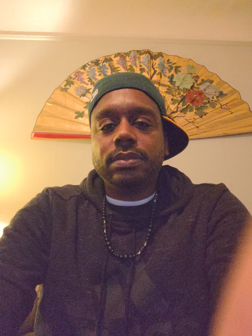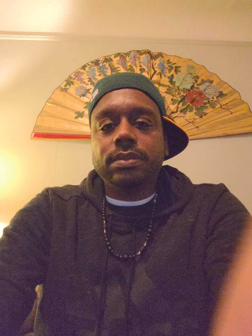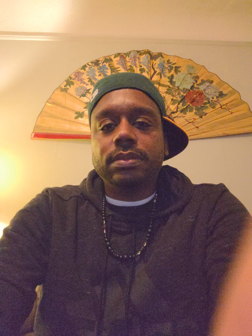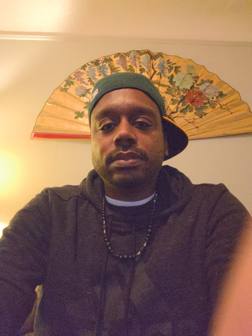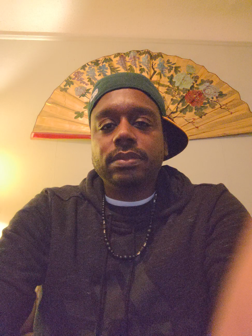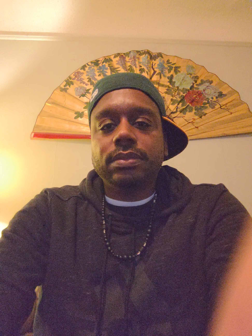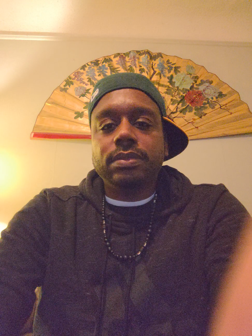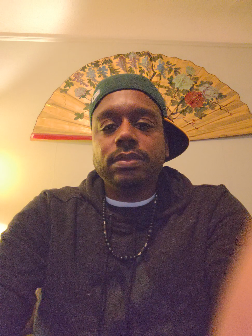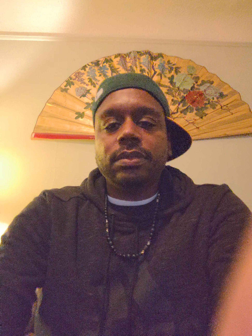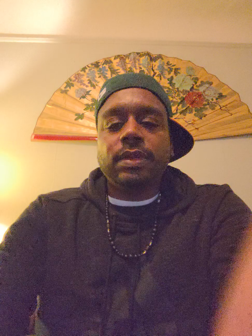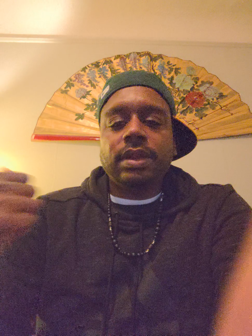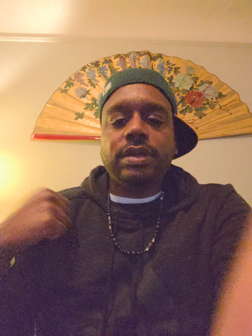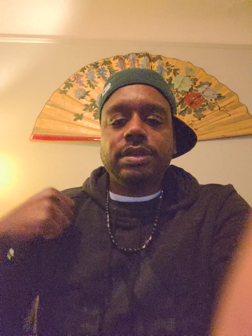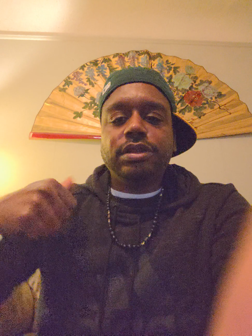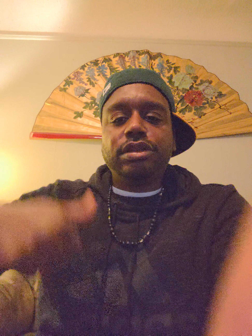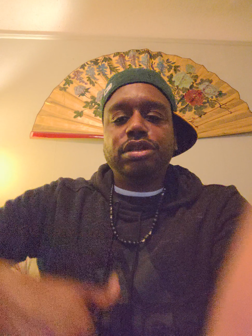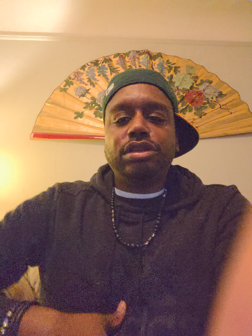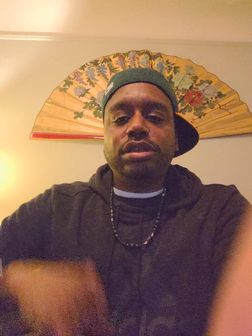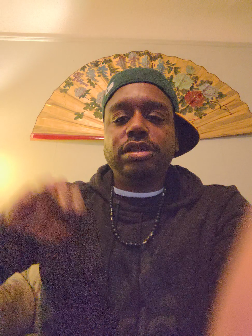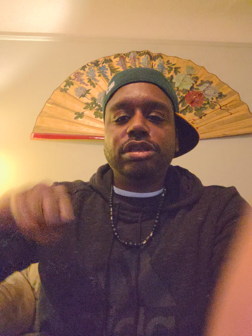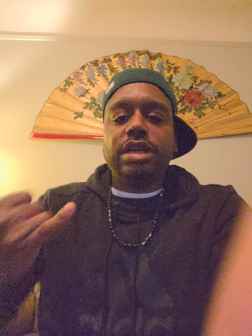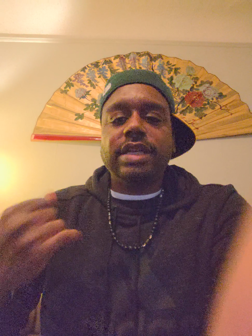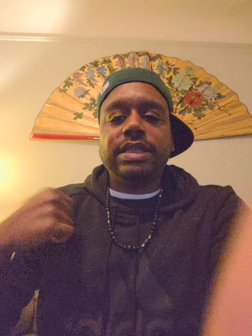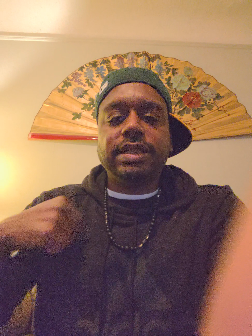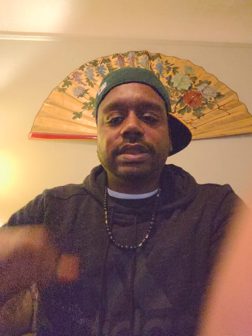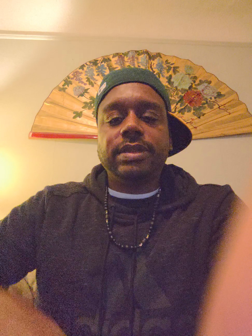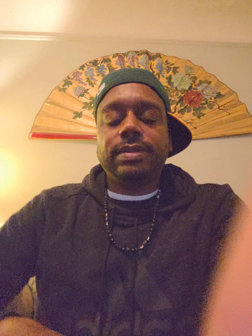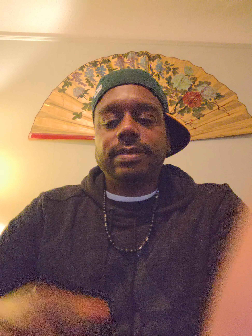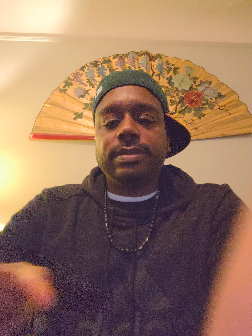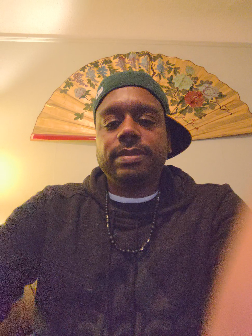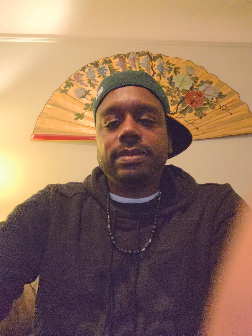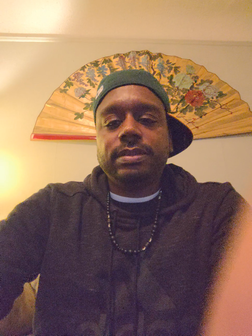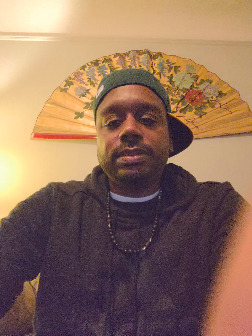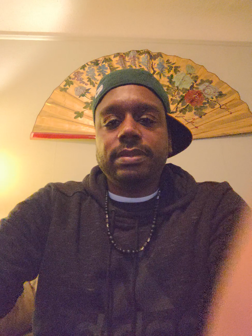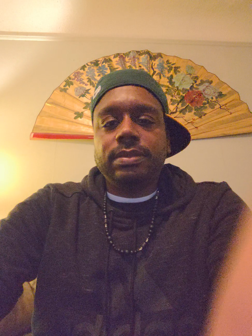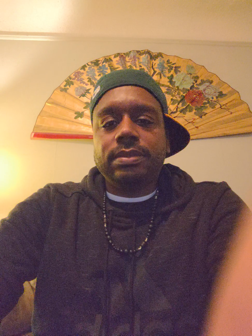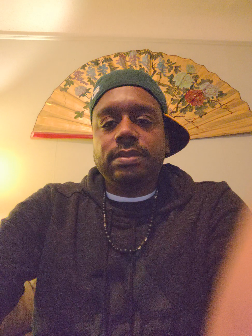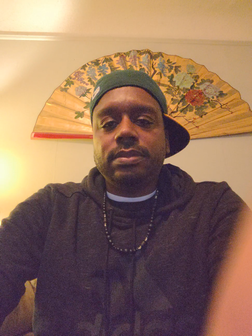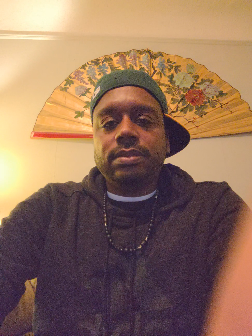jacket